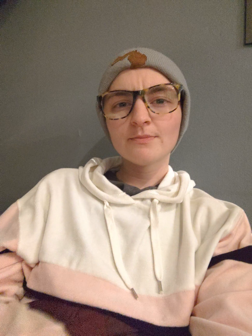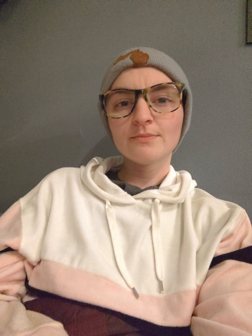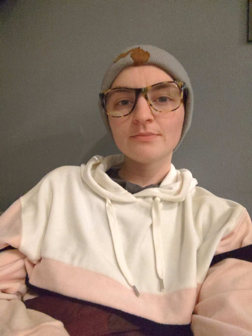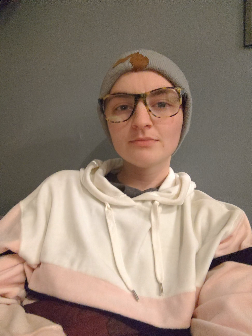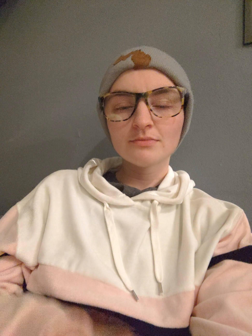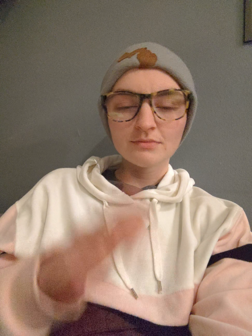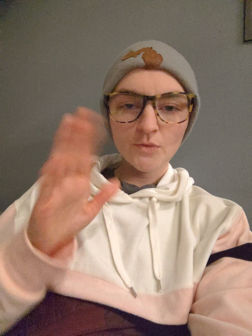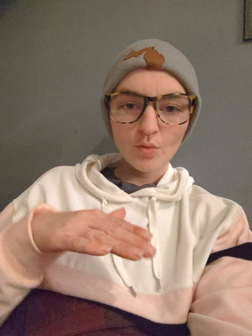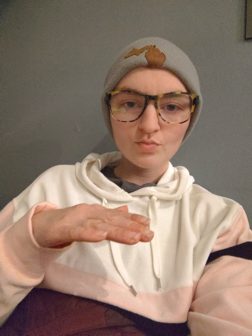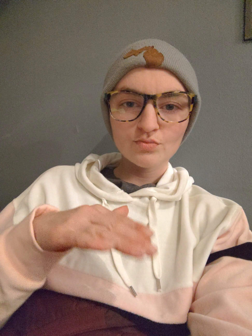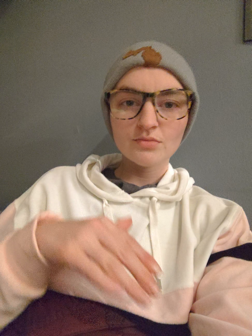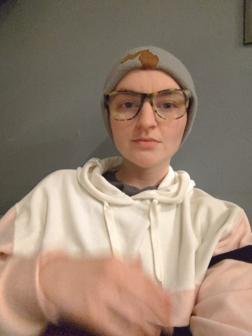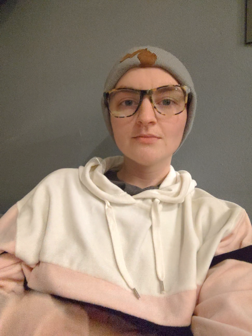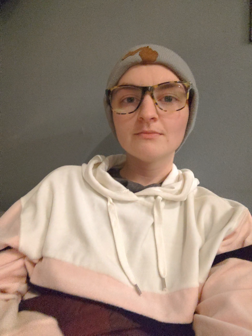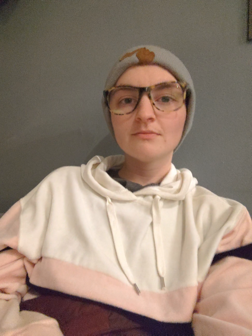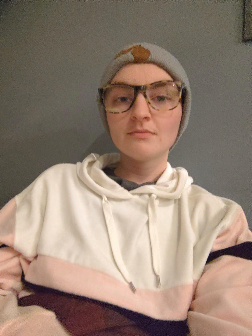on